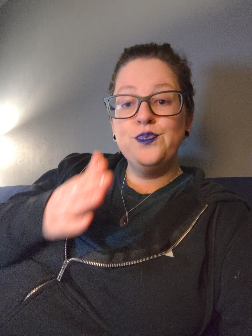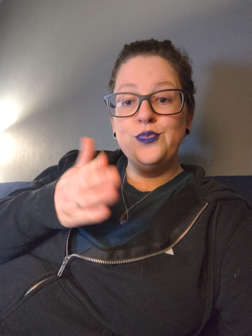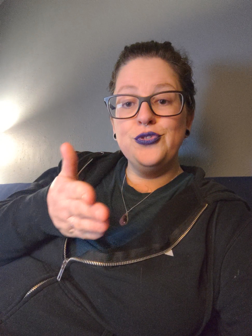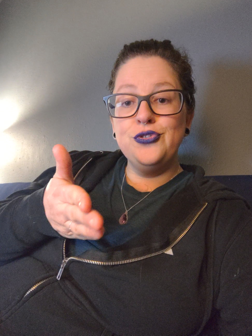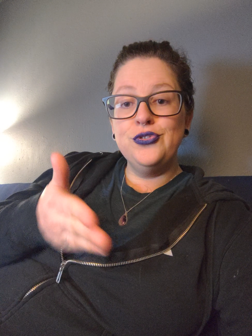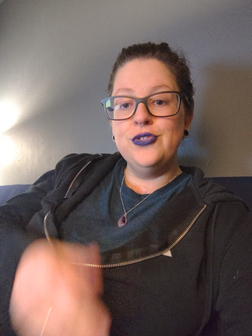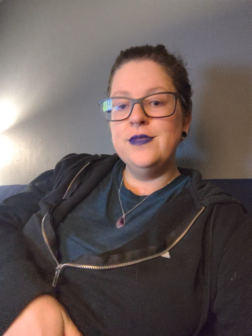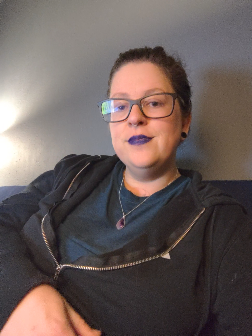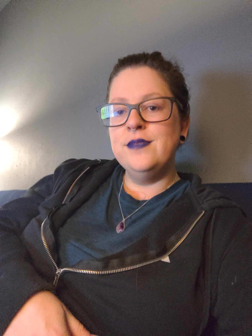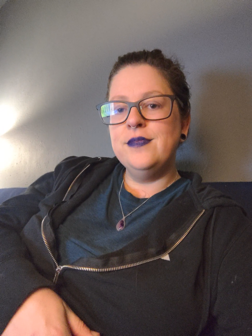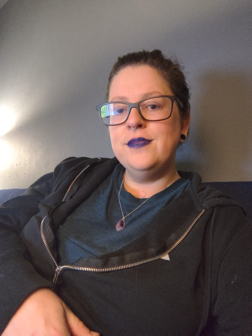book